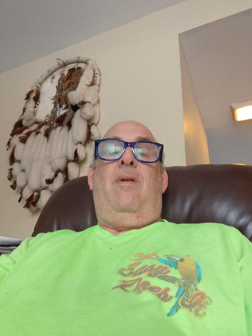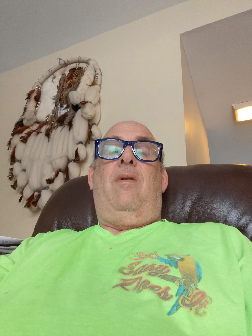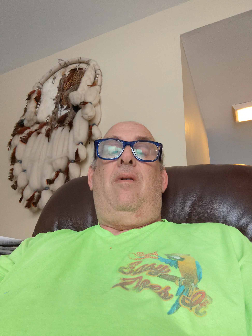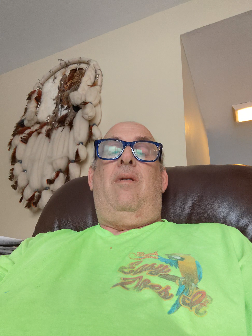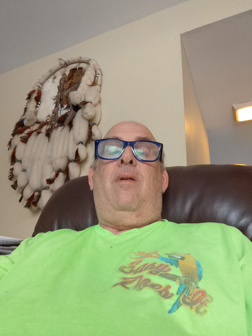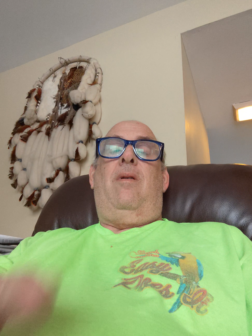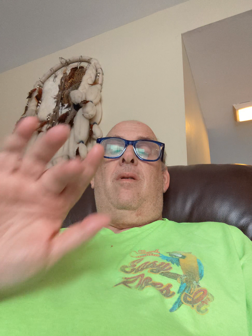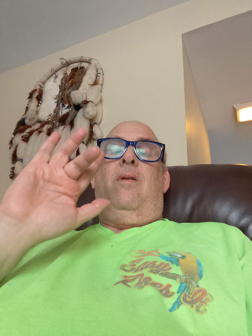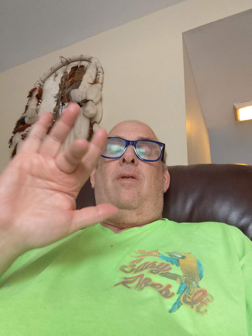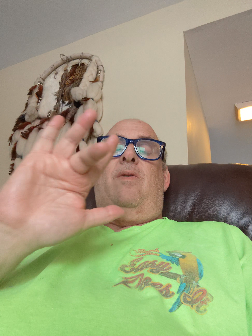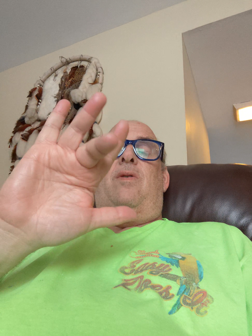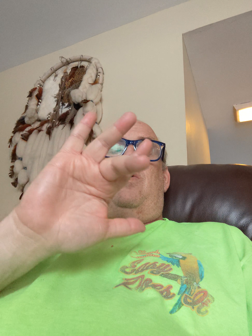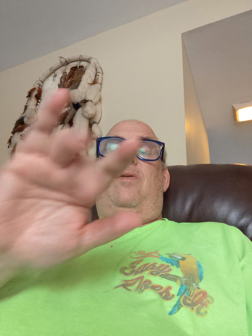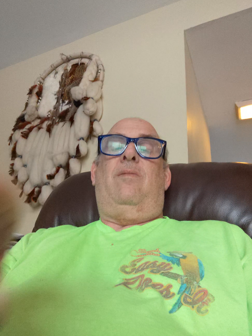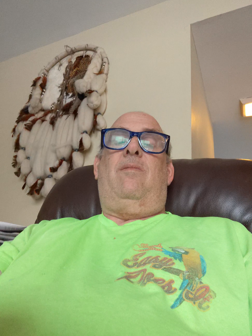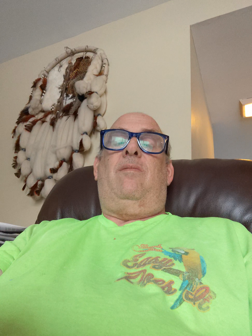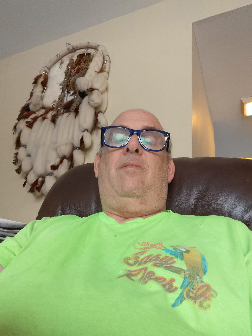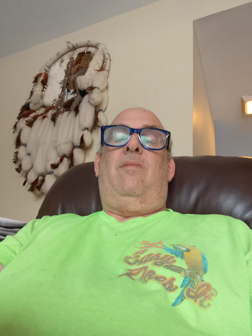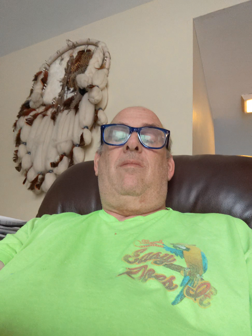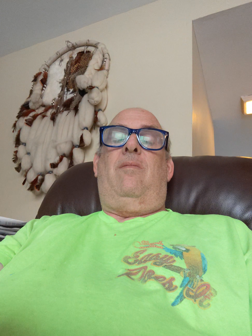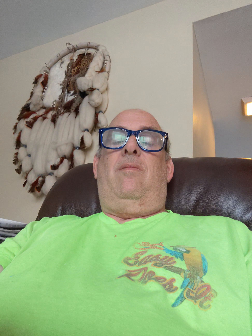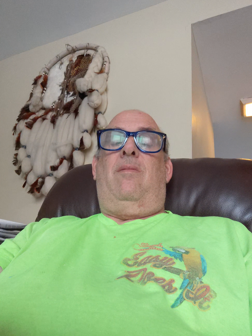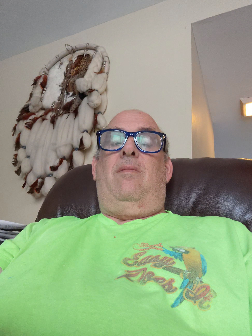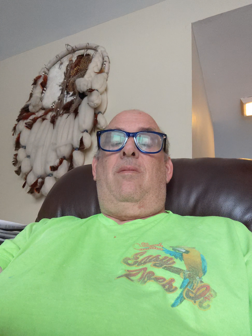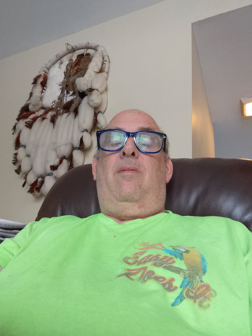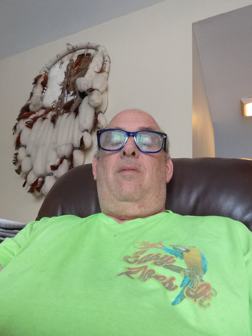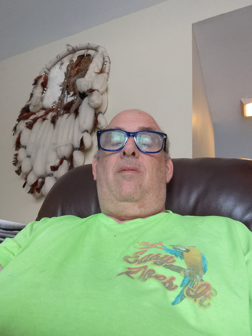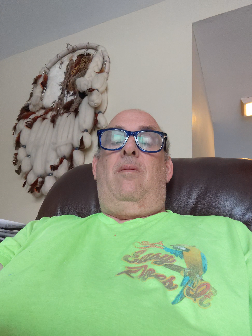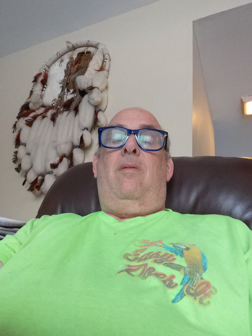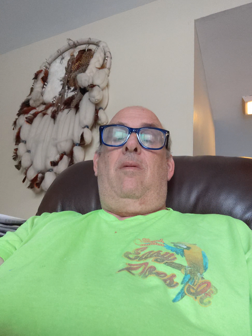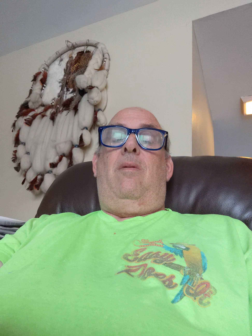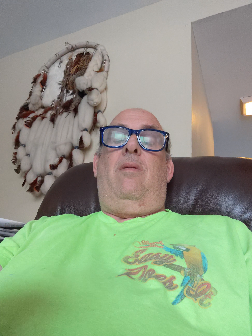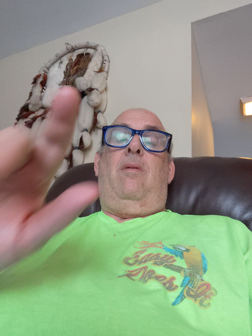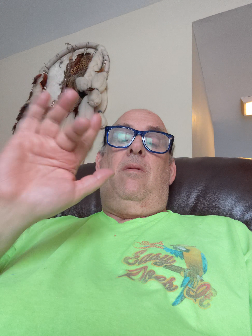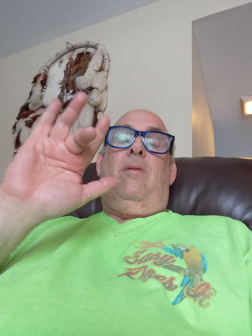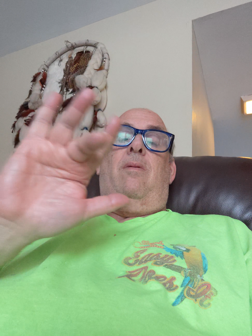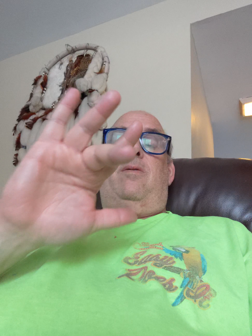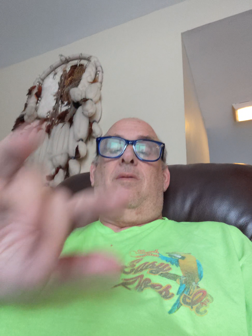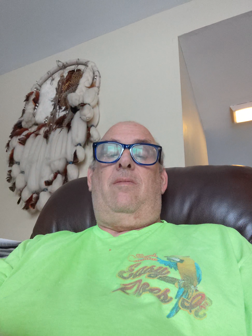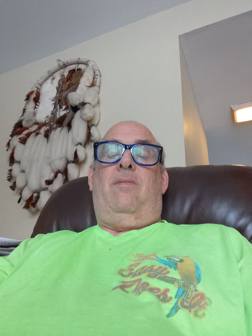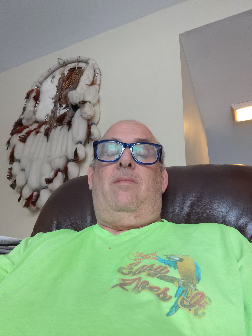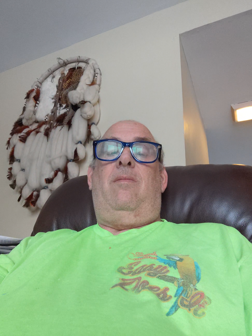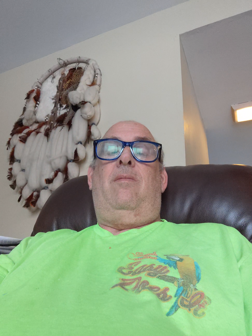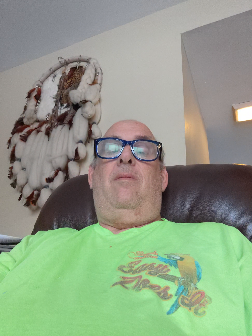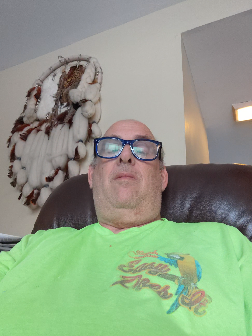touch